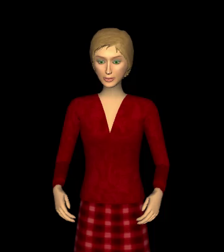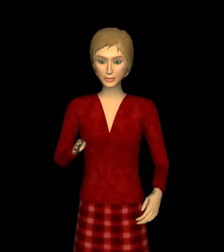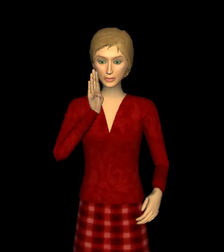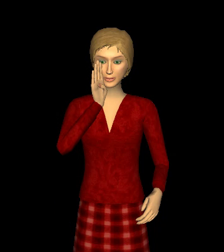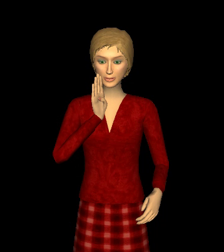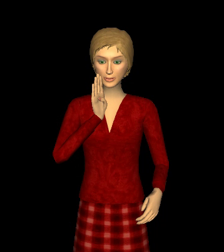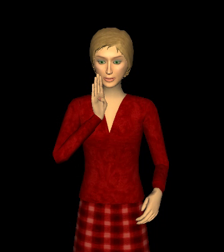من فضلك